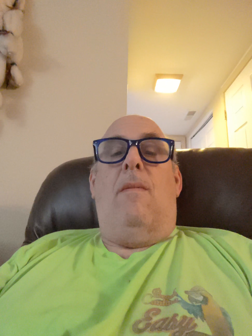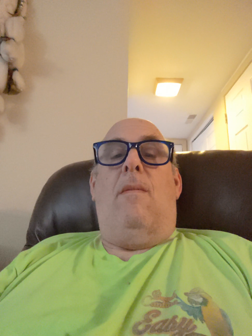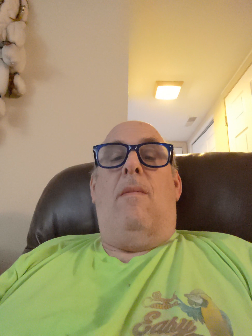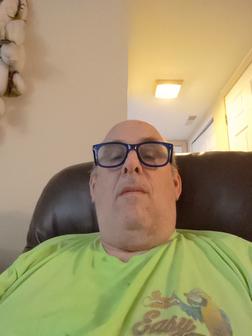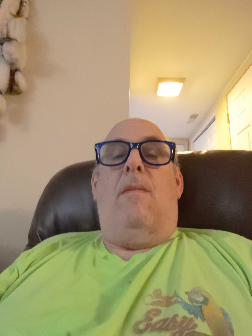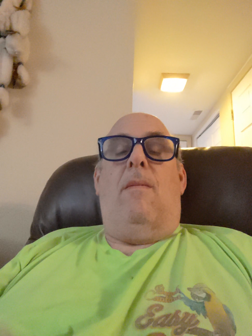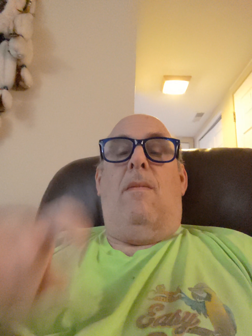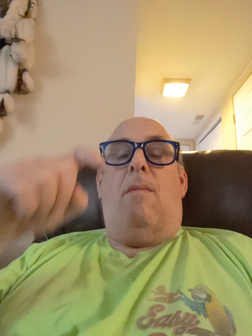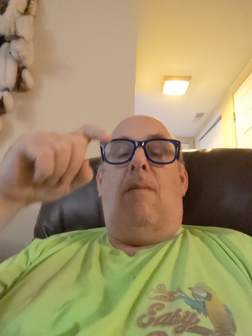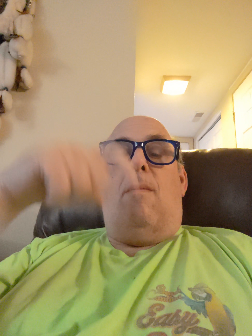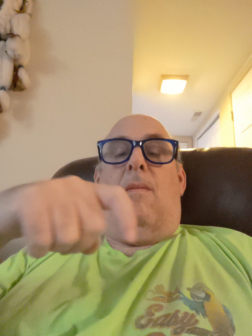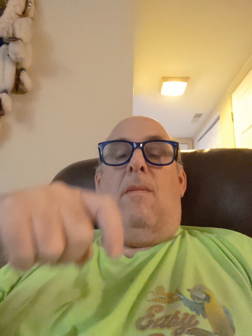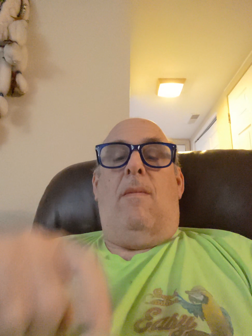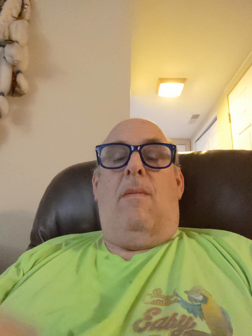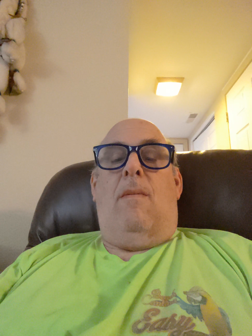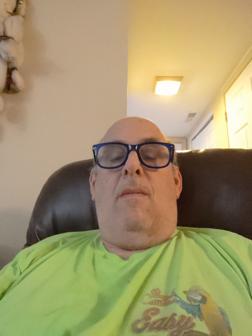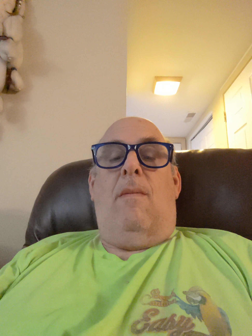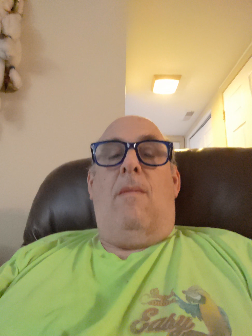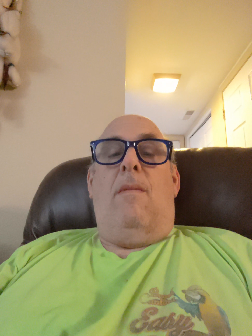time